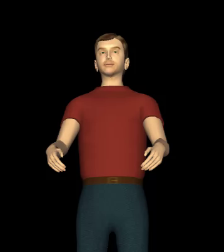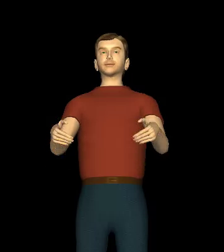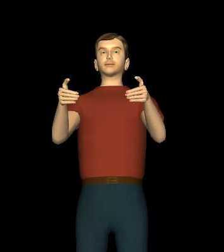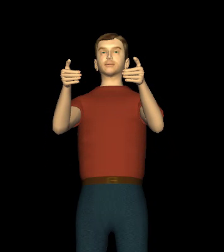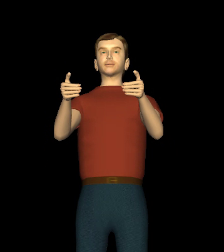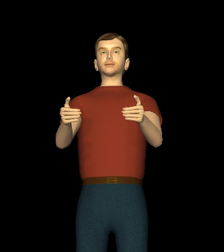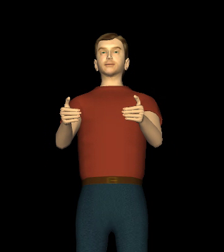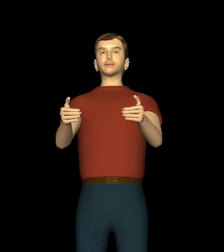توقف